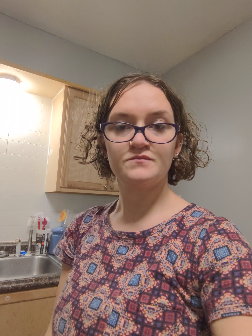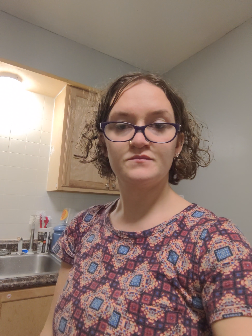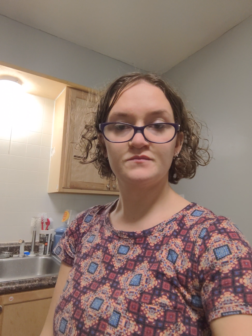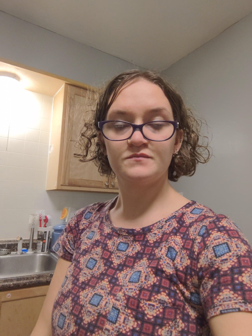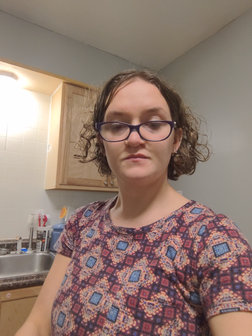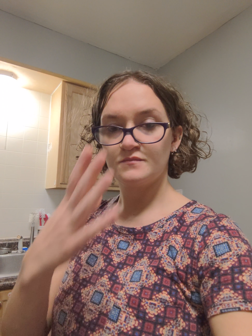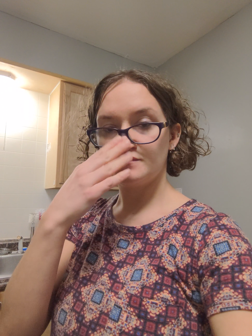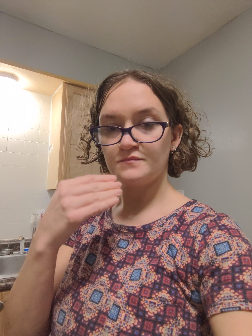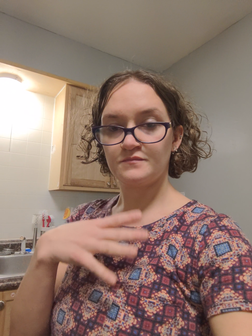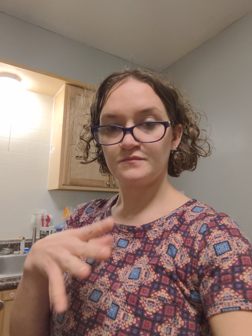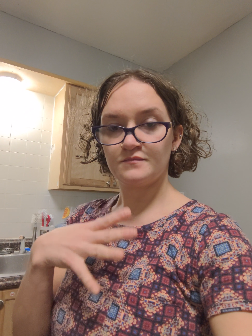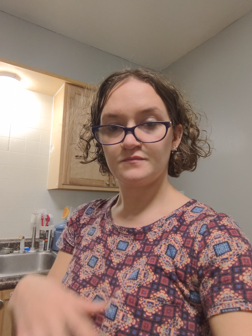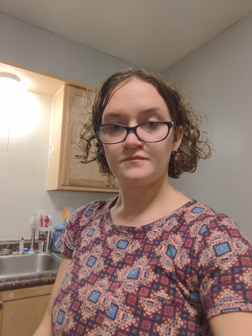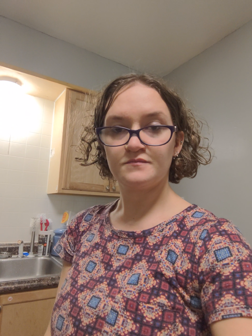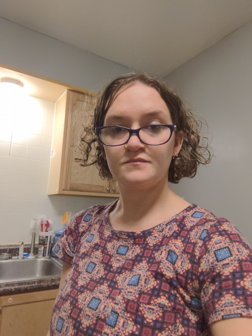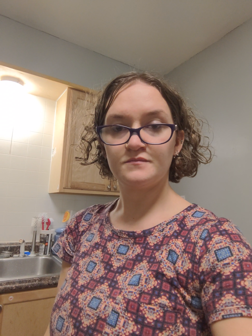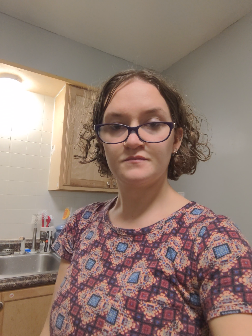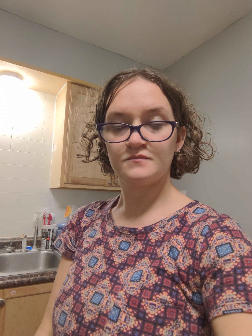pajamas